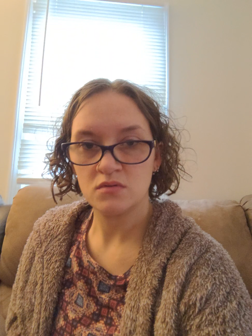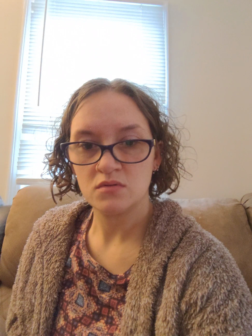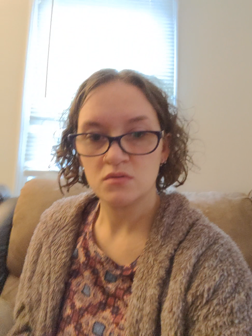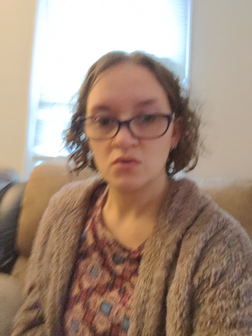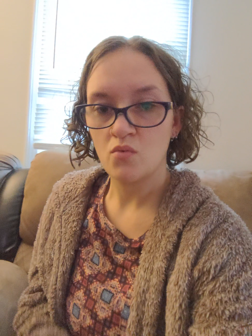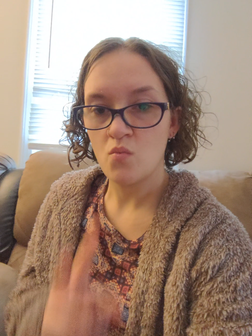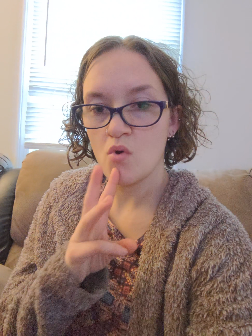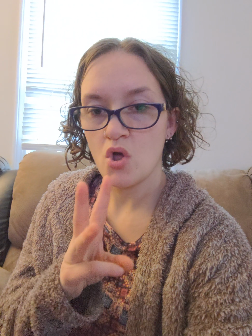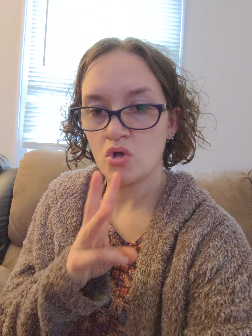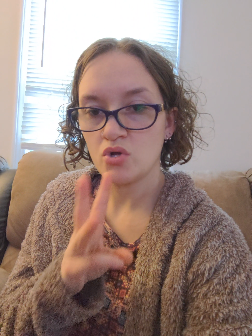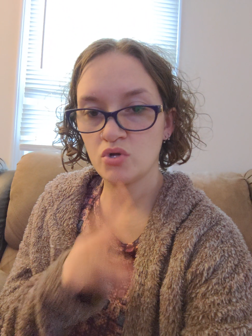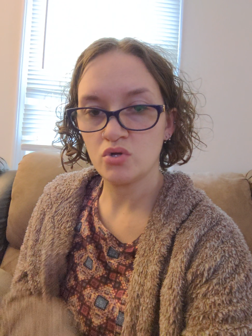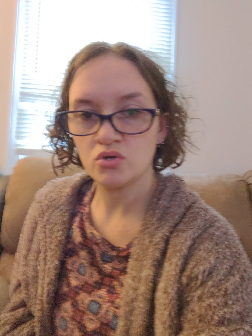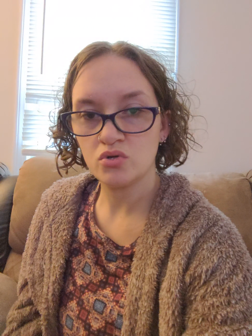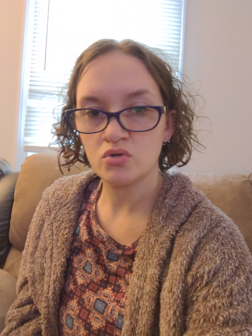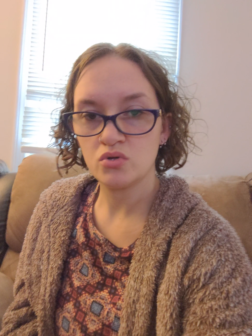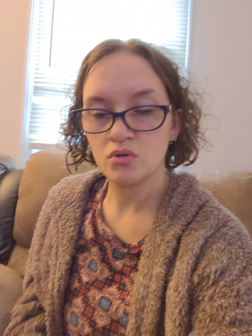water